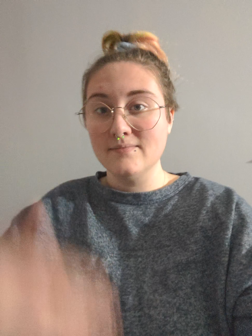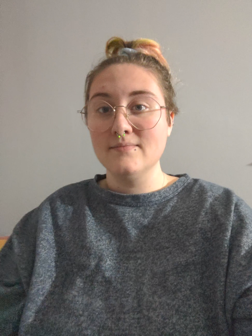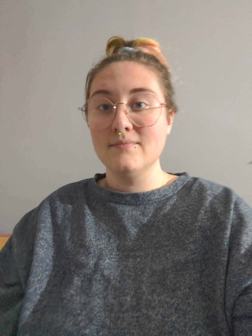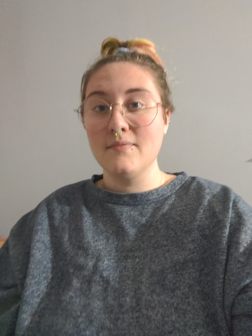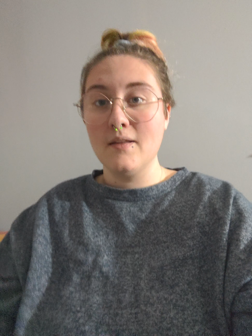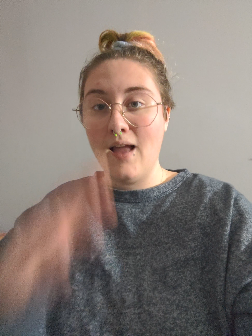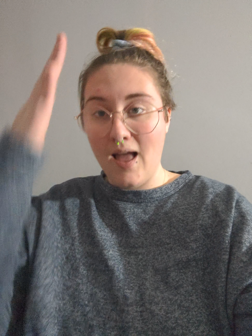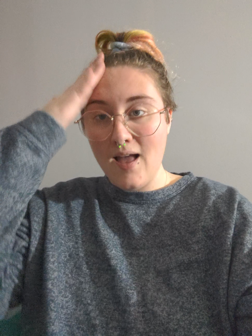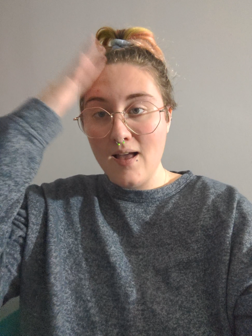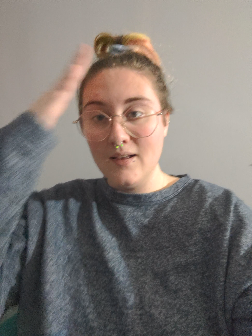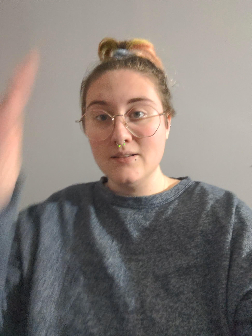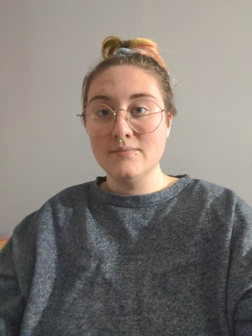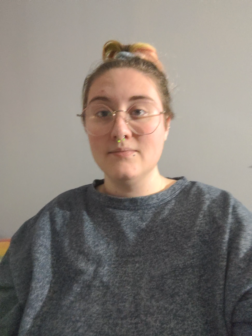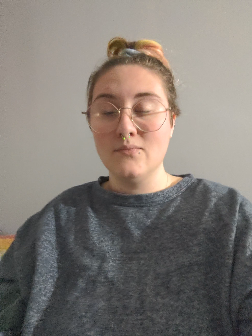hat